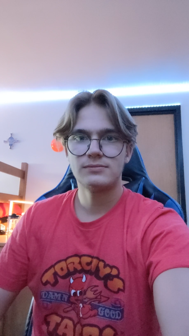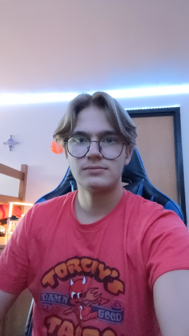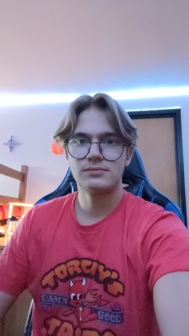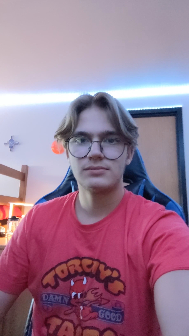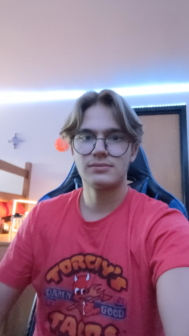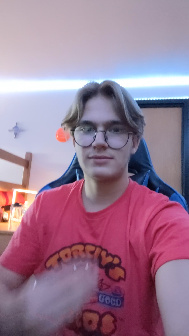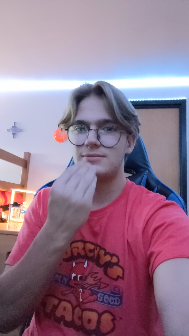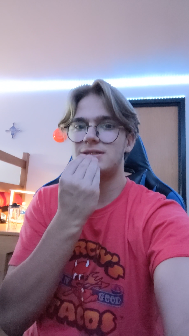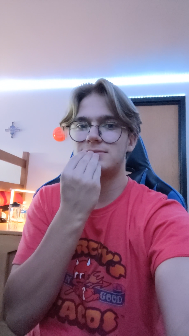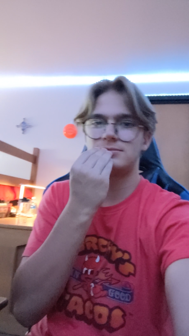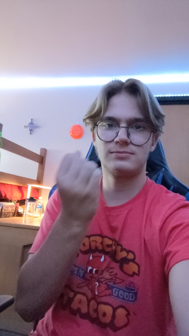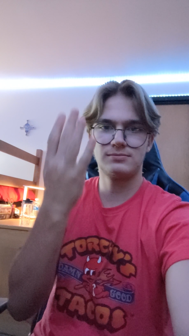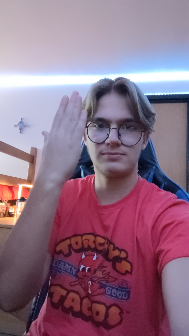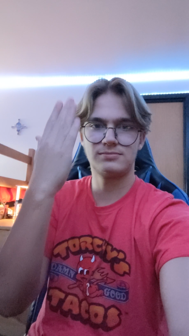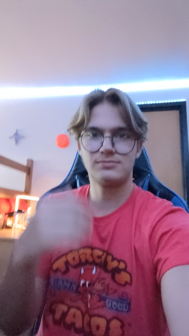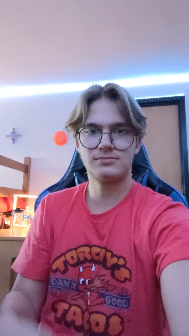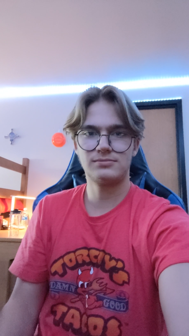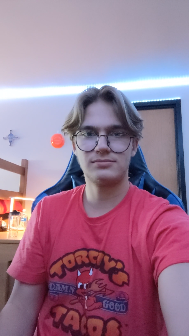breakfast